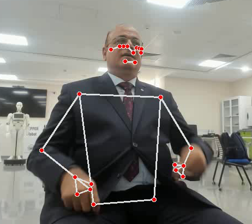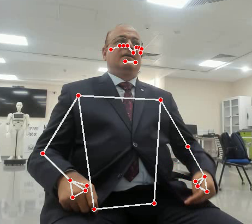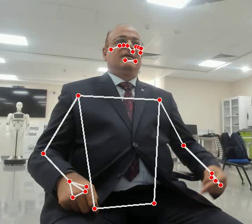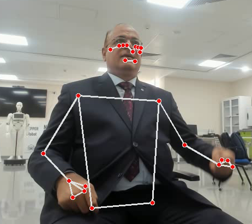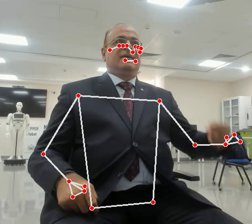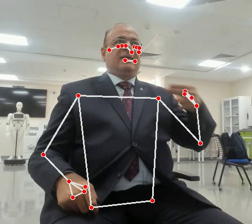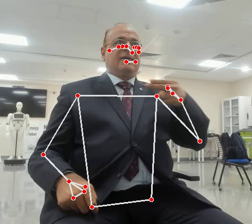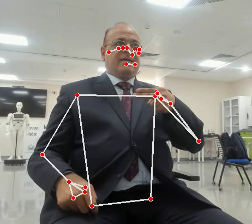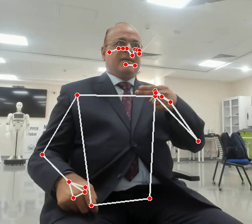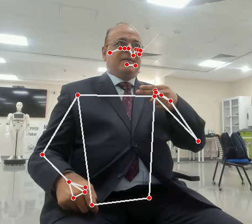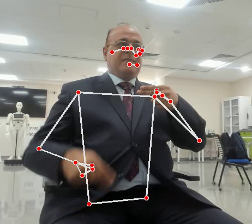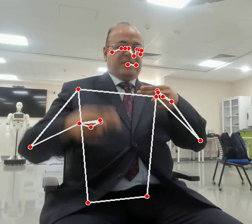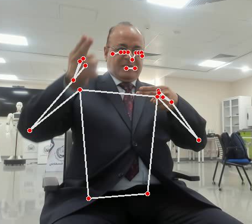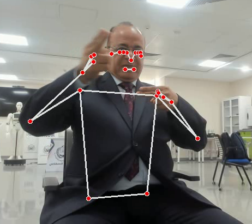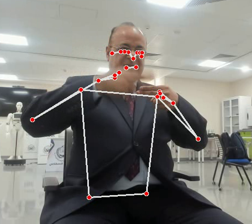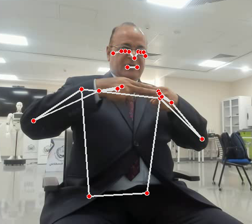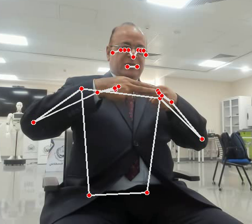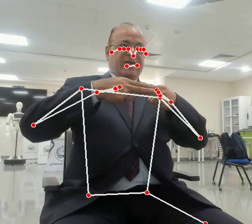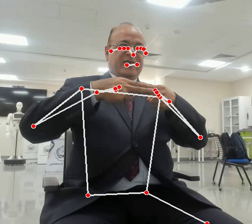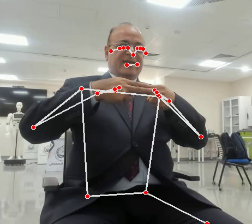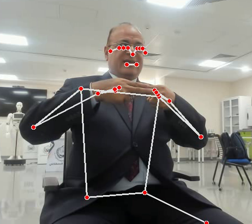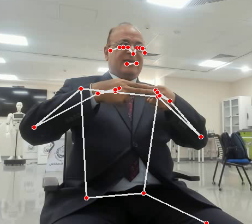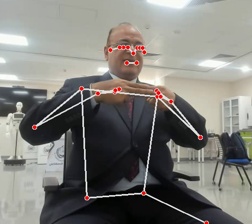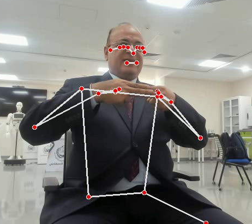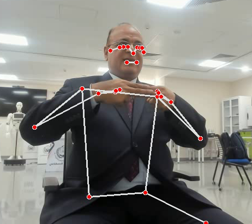mash mashy